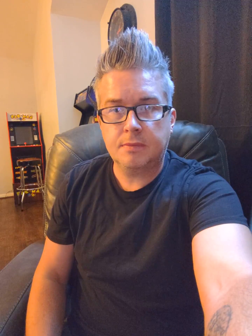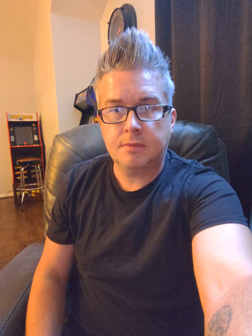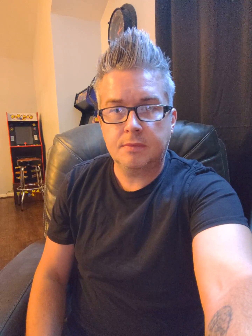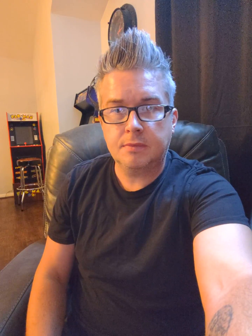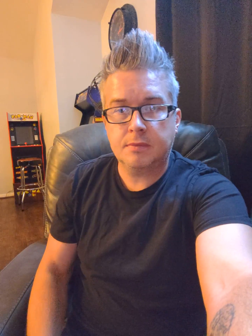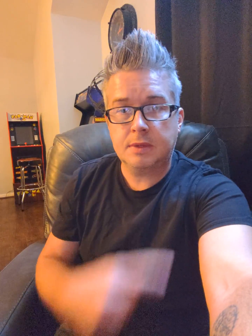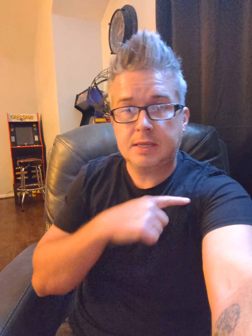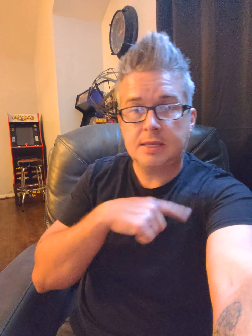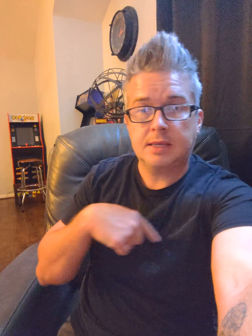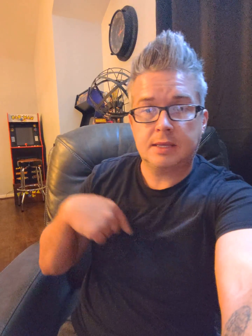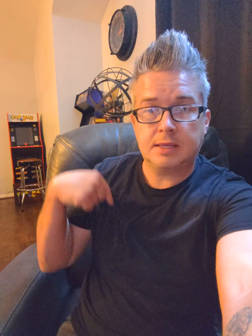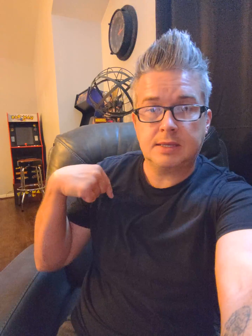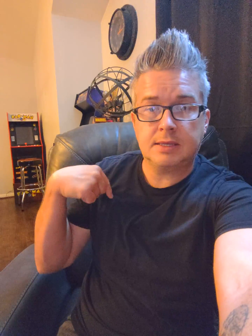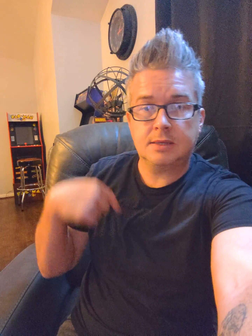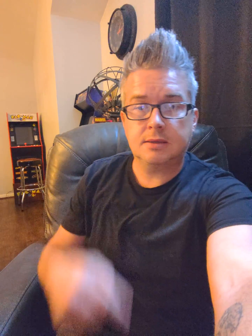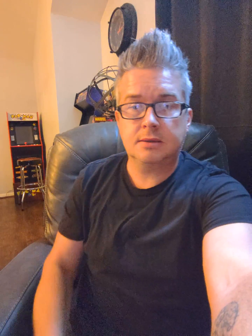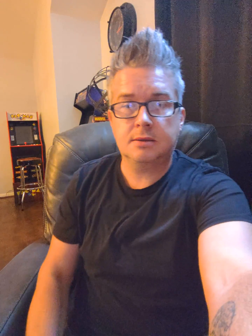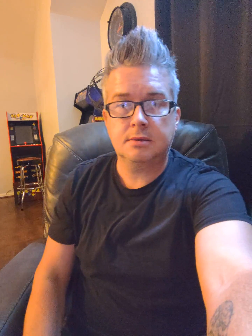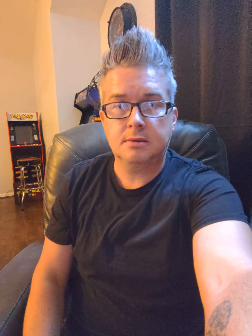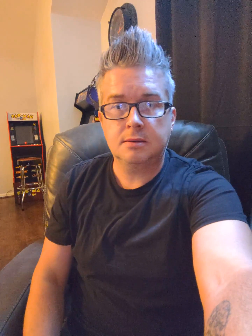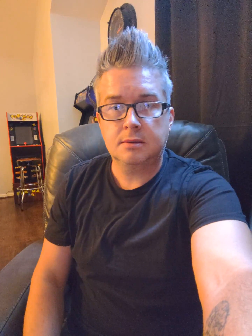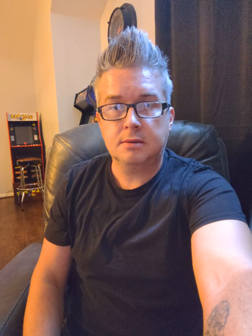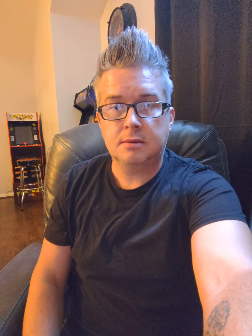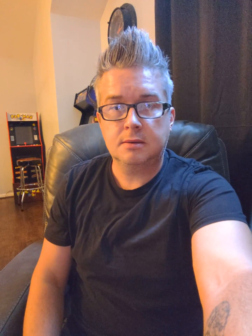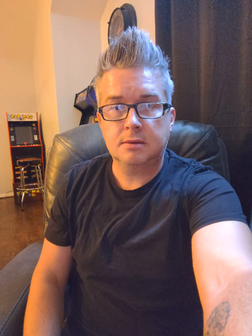necklace